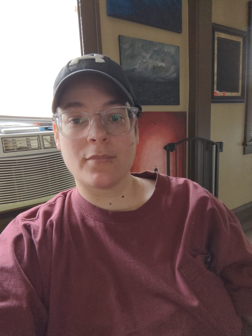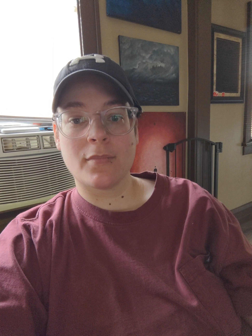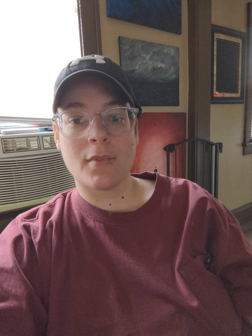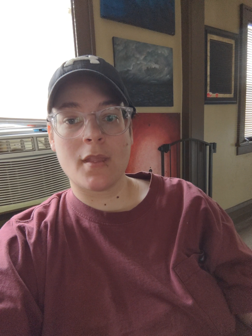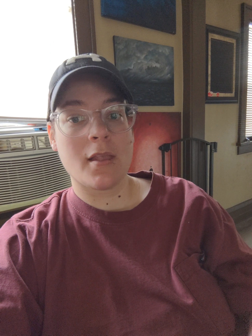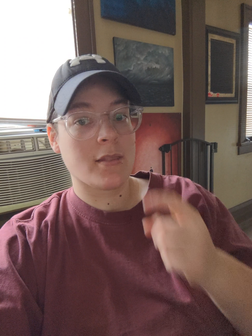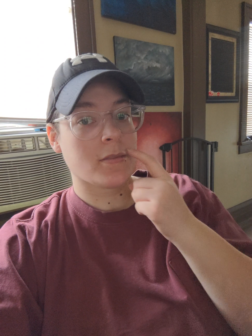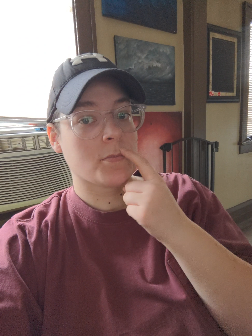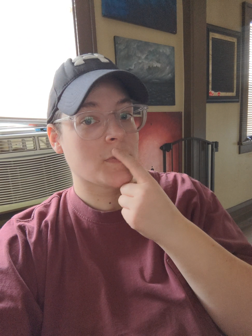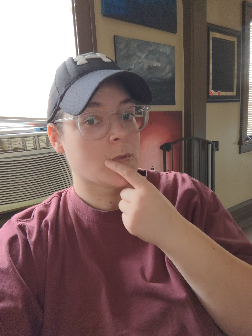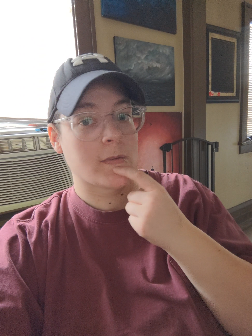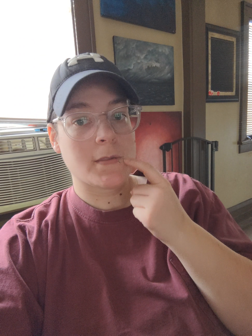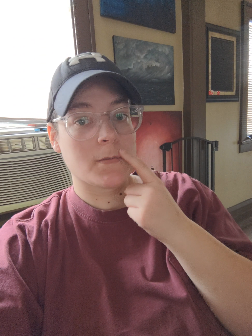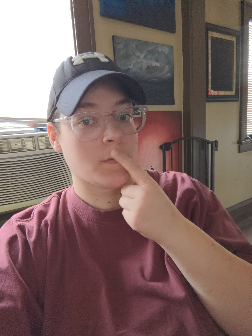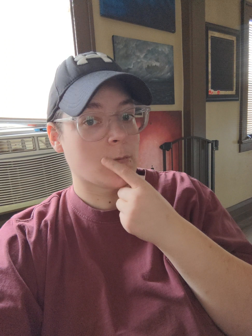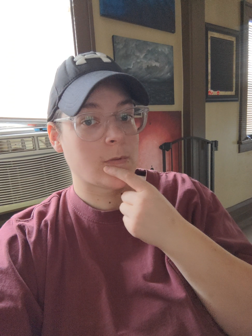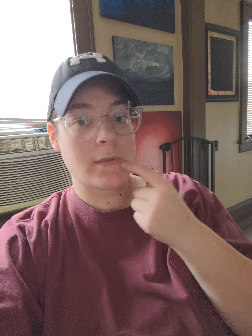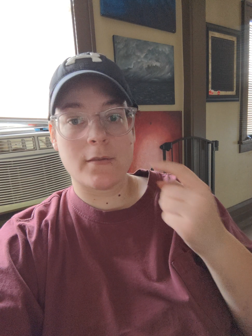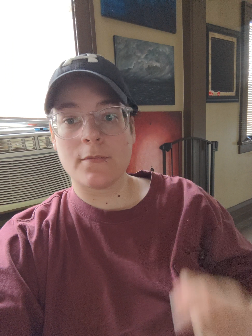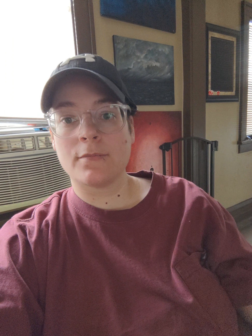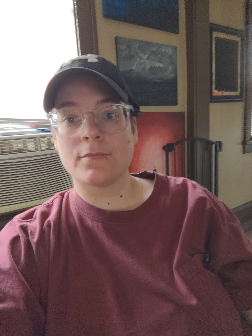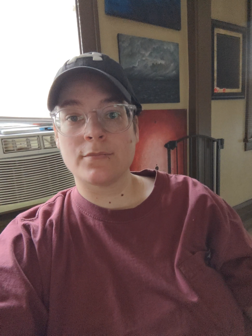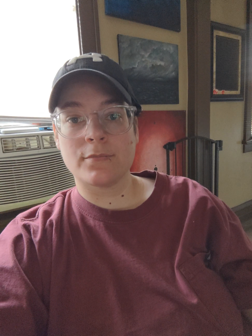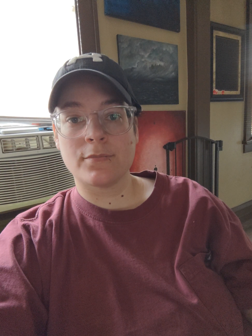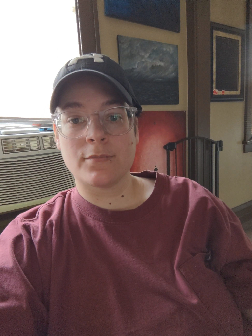lips